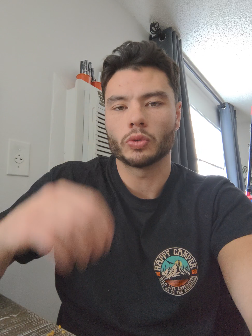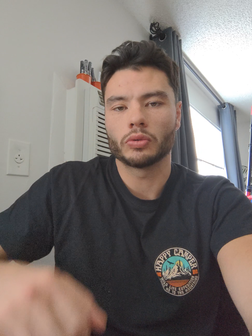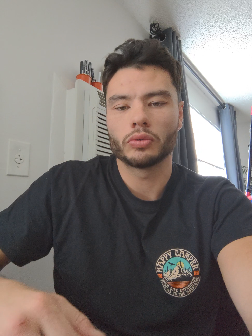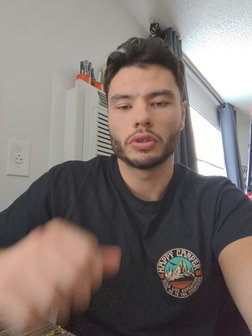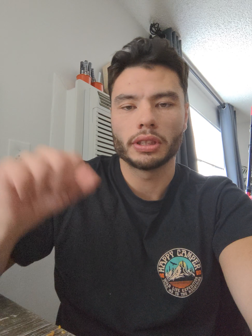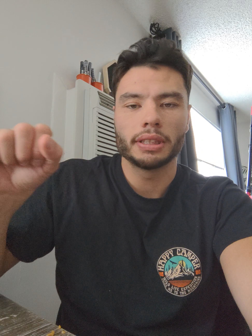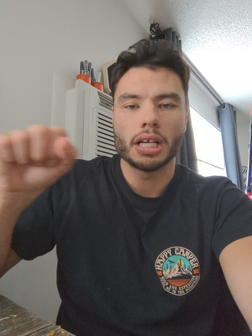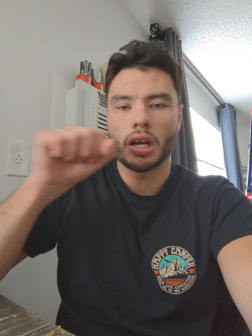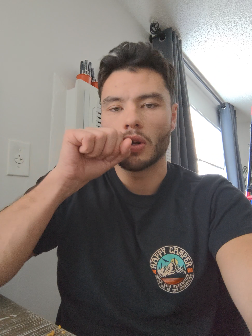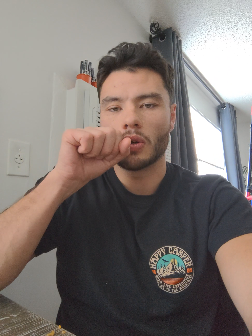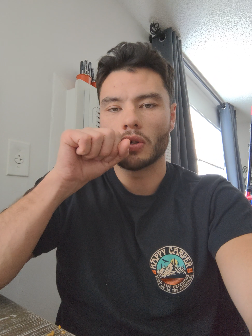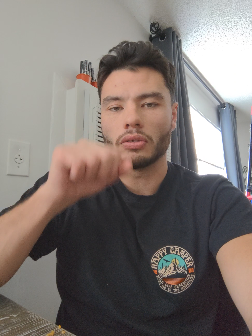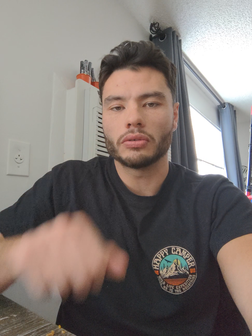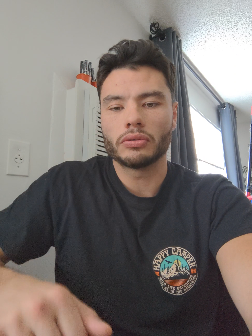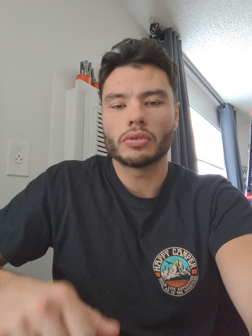carrot